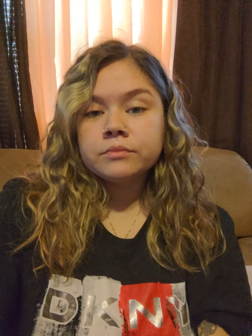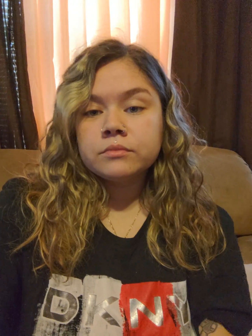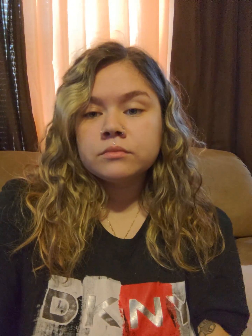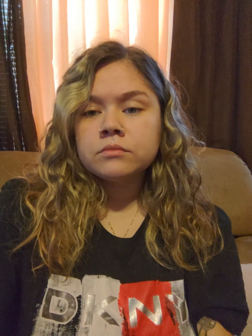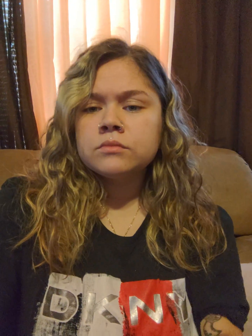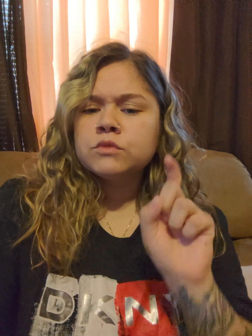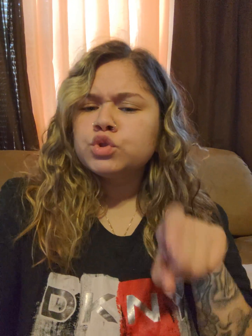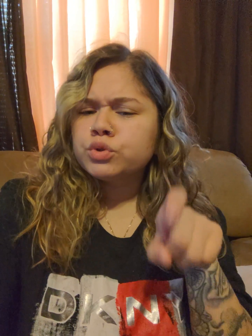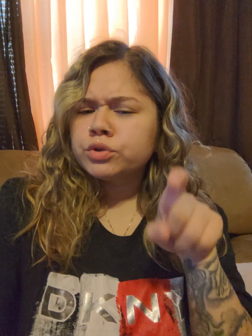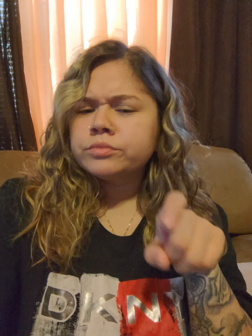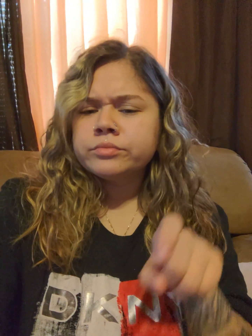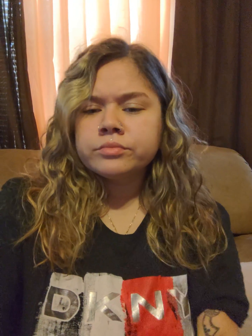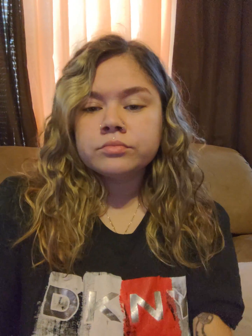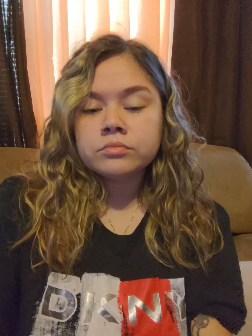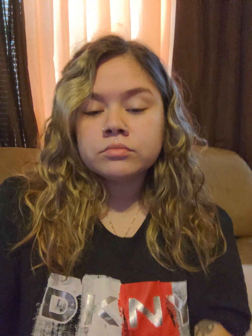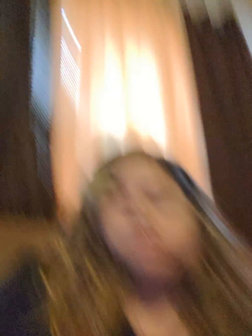should